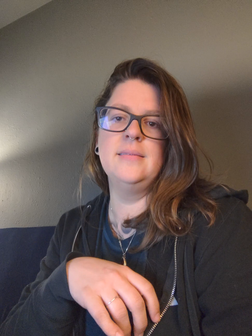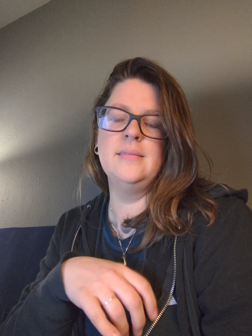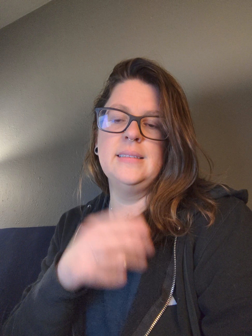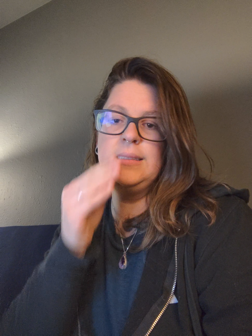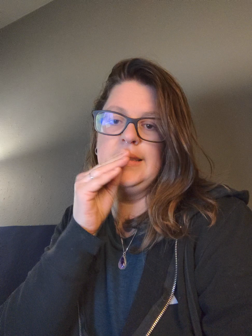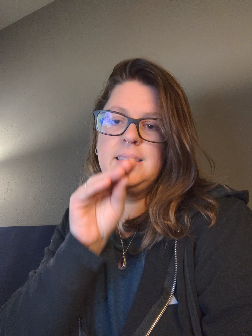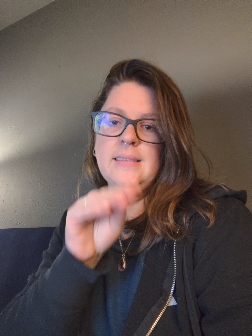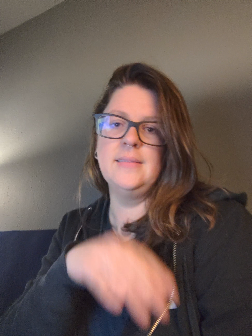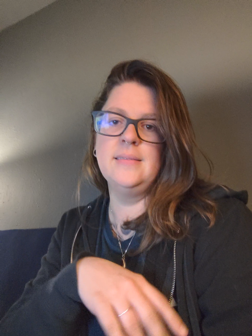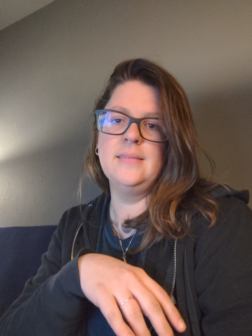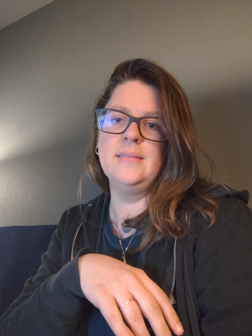kiss